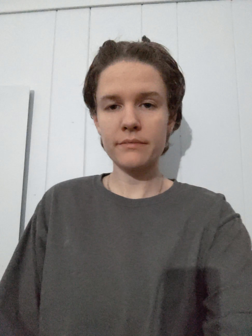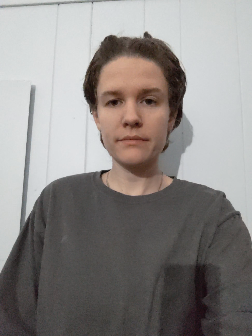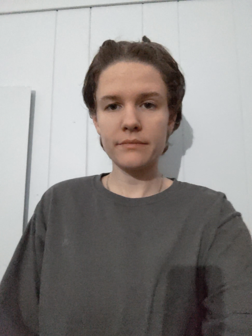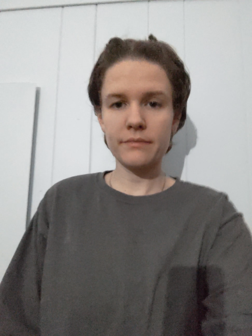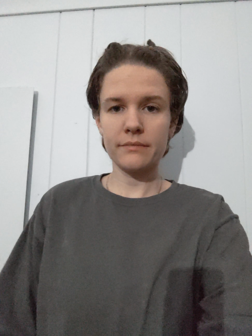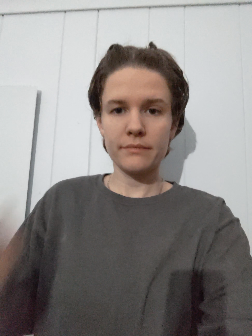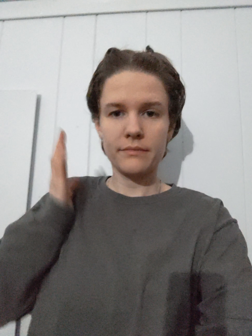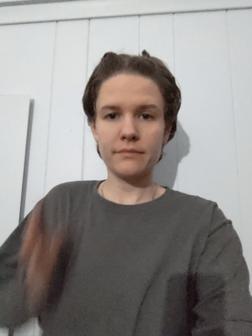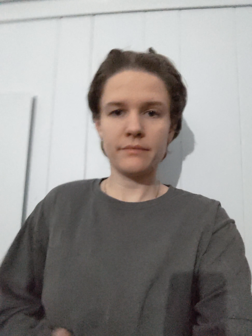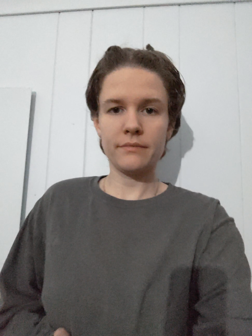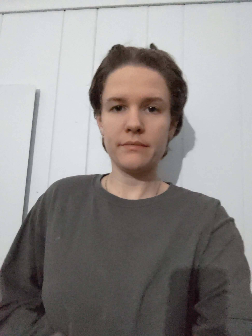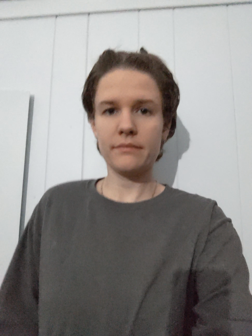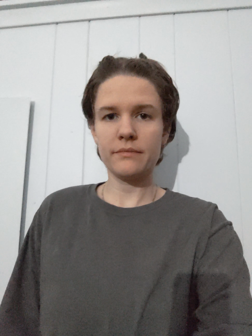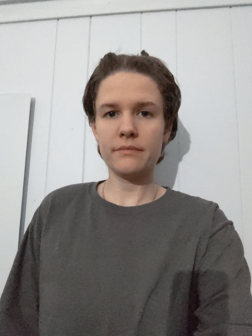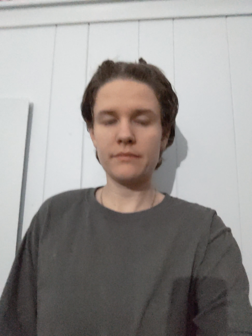beside